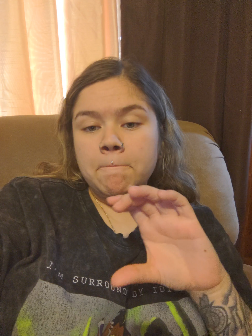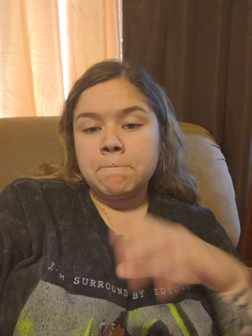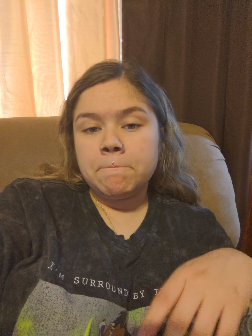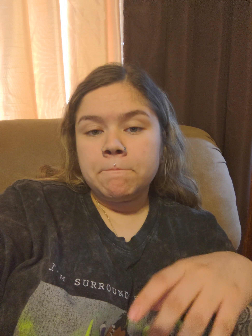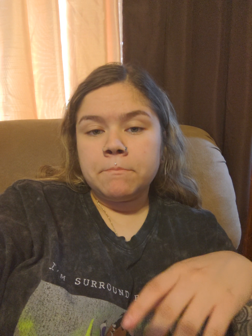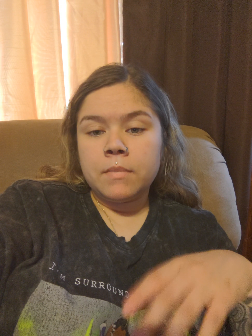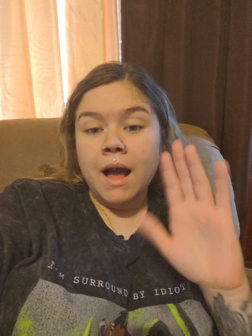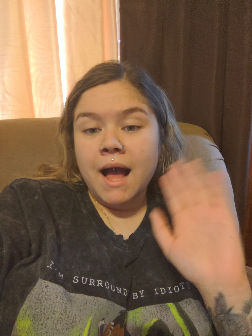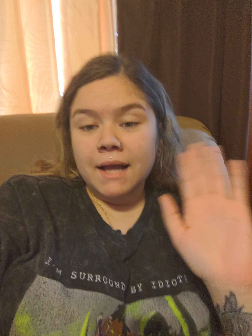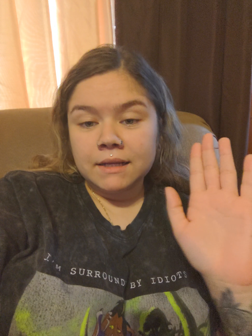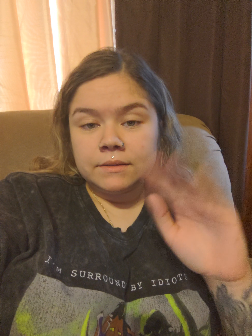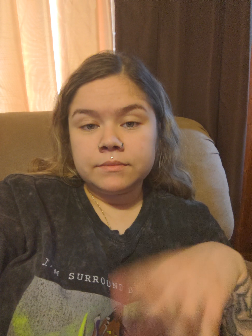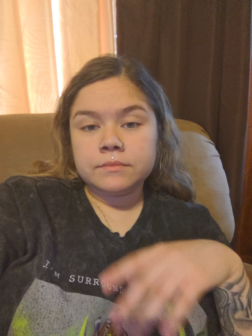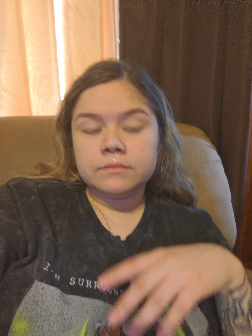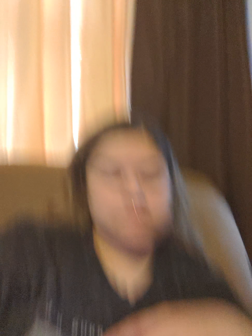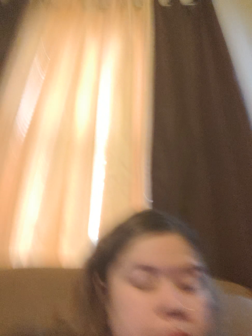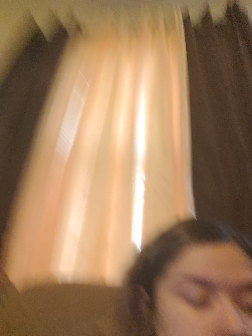hi